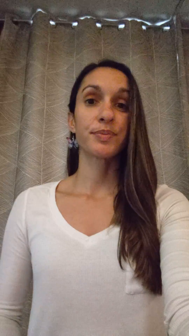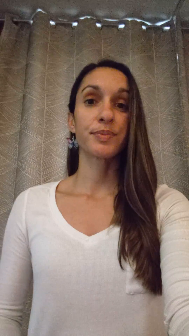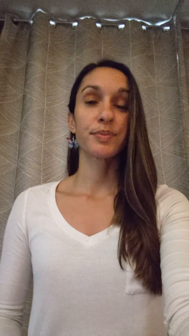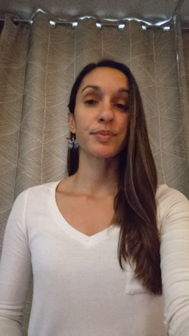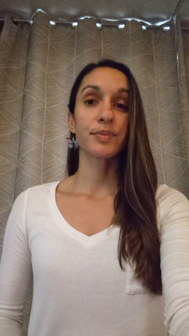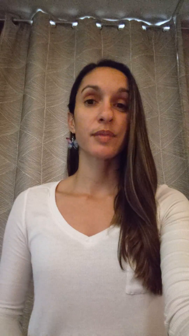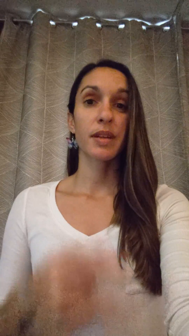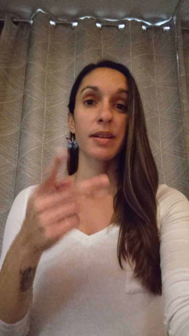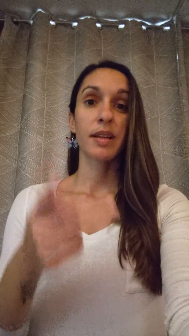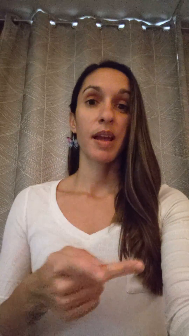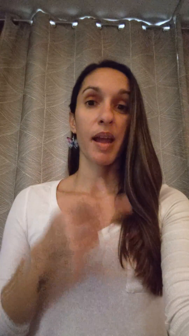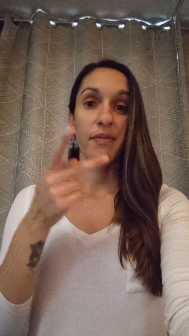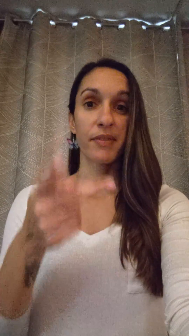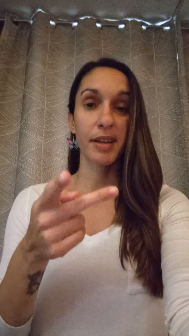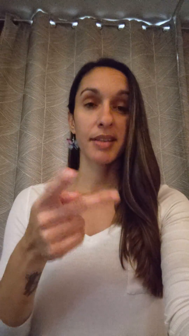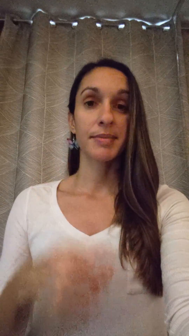careful